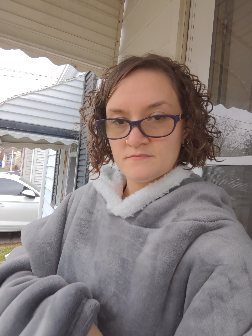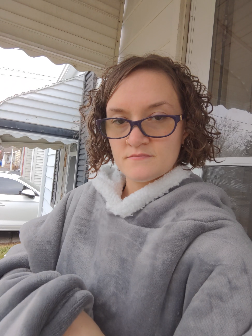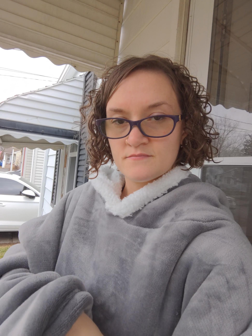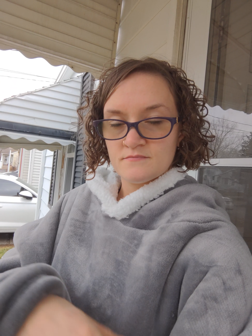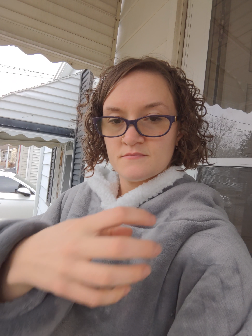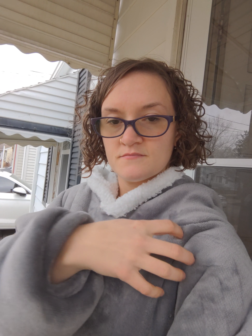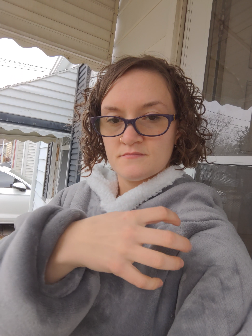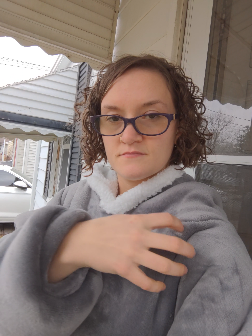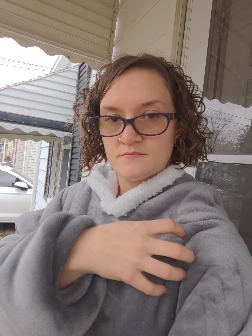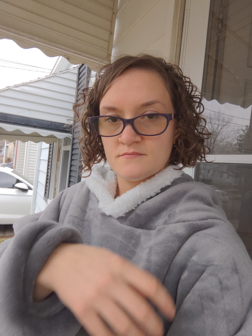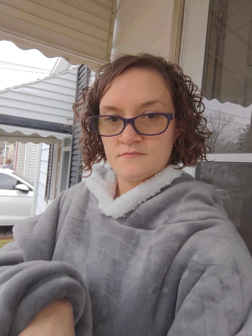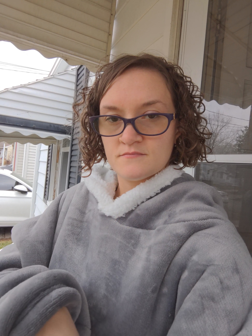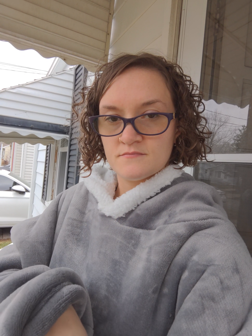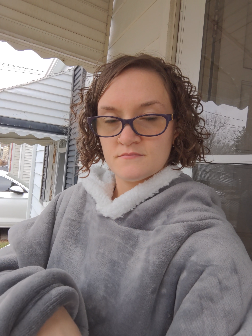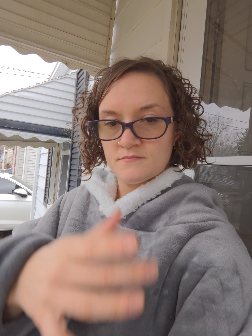police